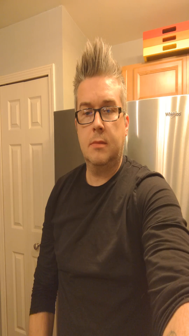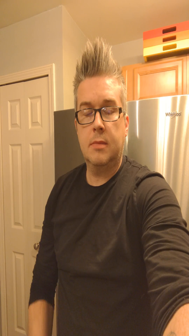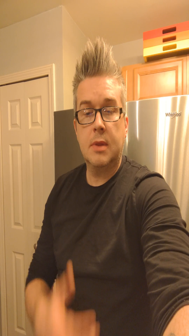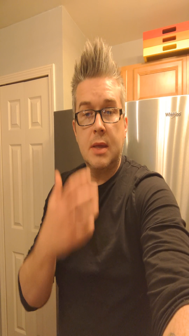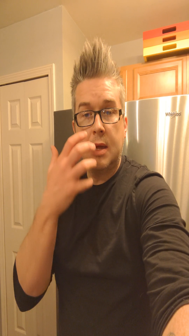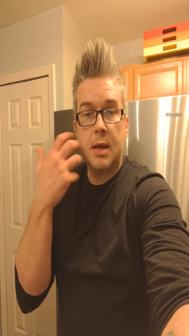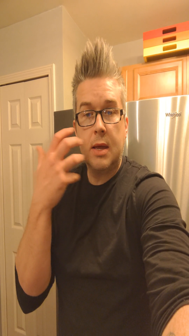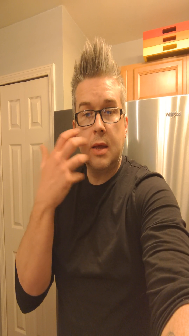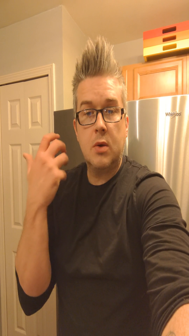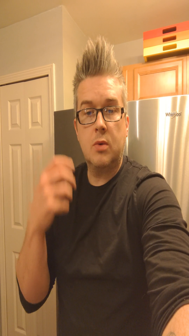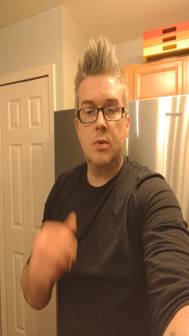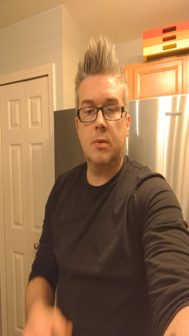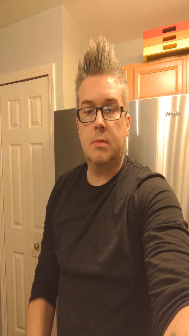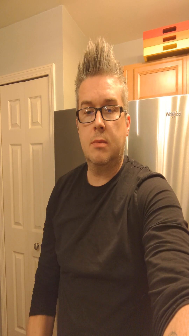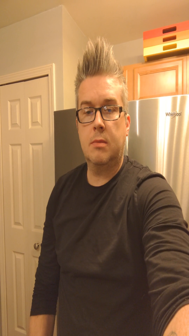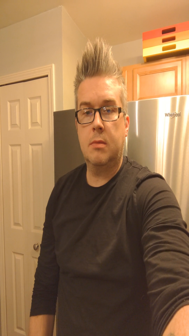tiger